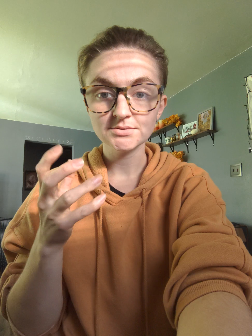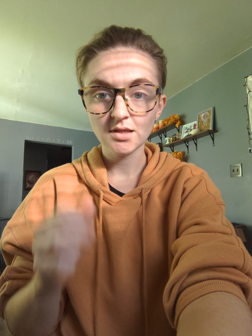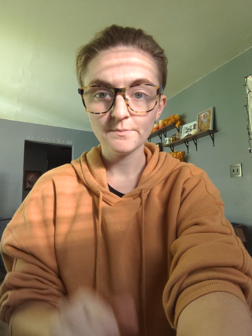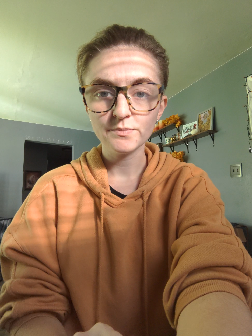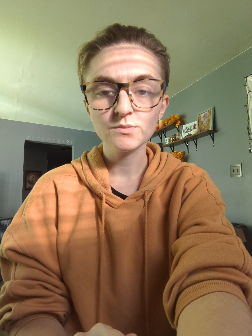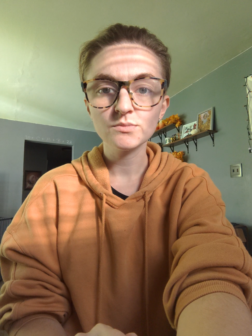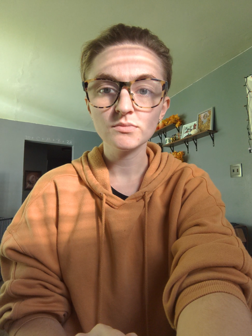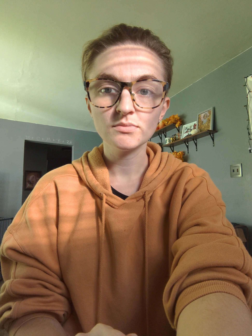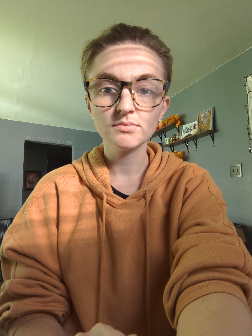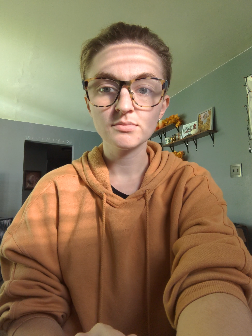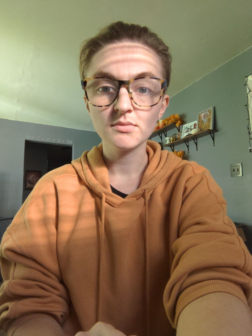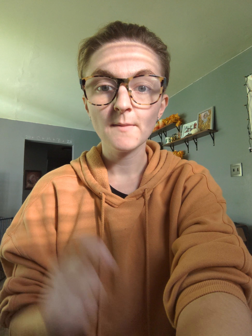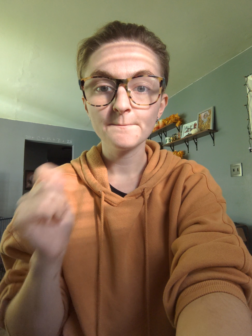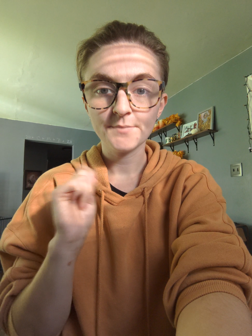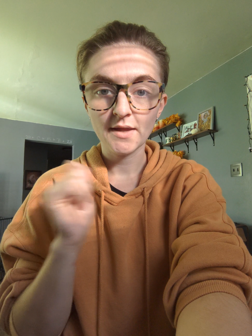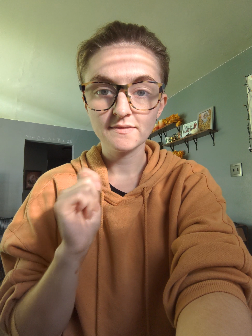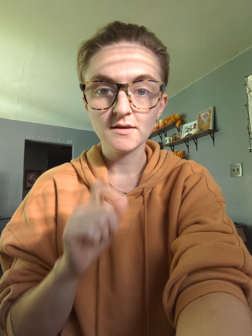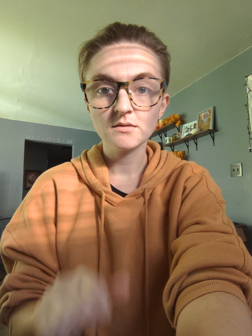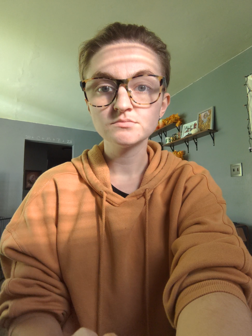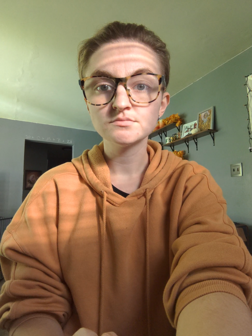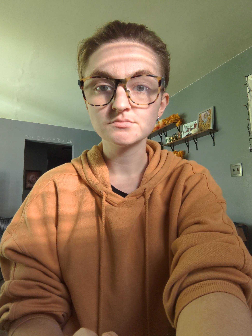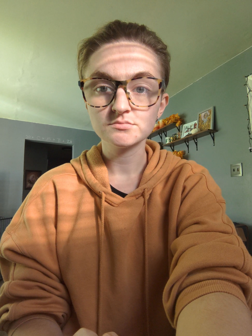bathroom